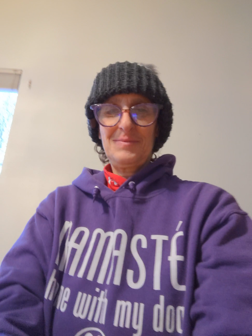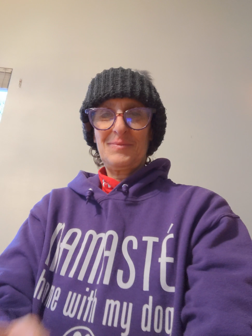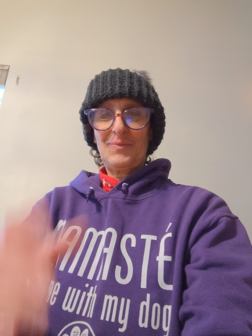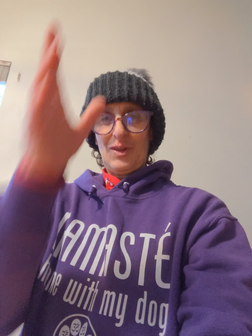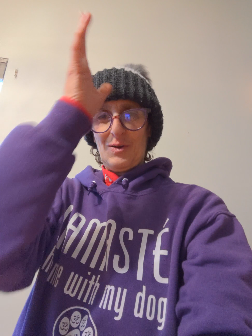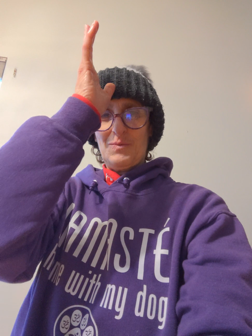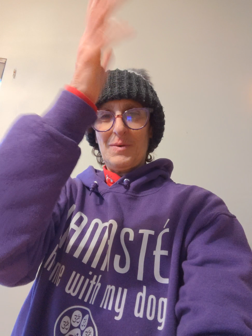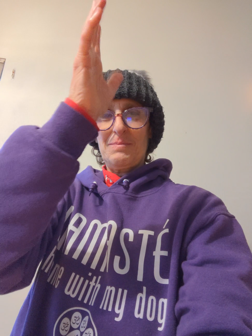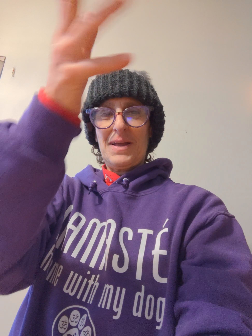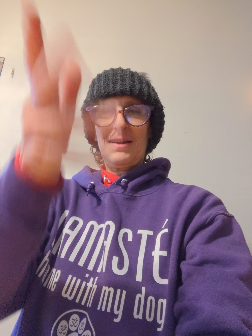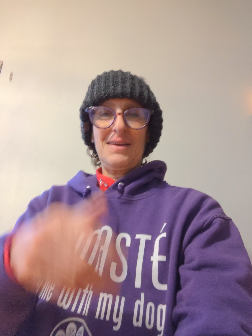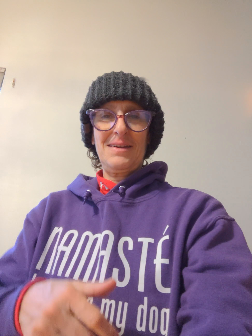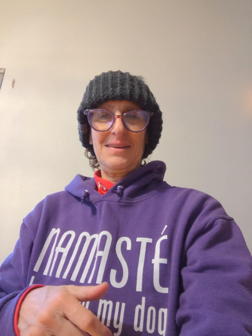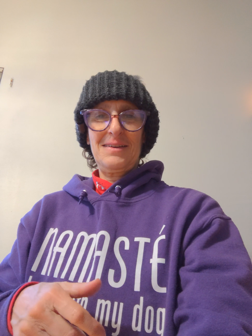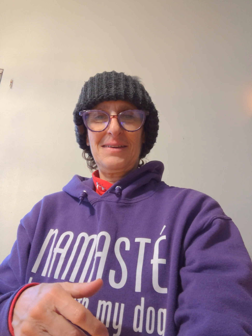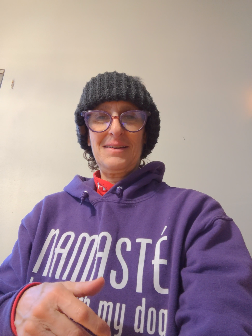grandpa